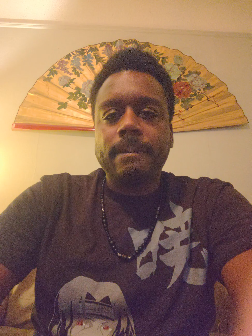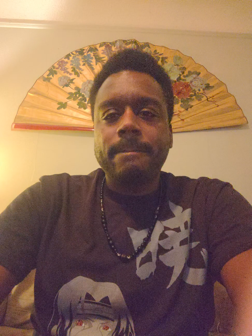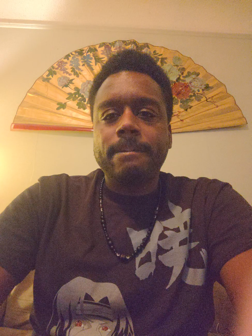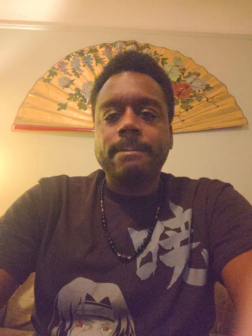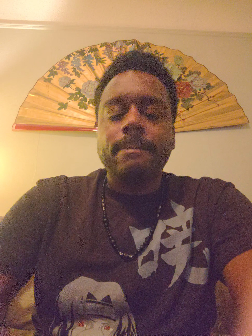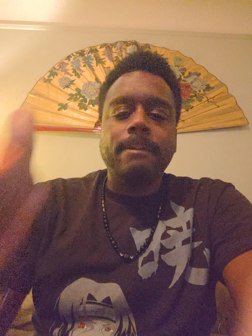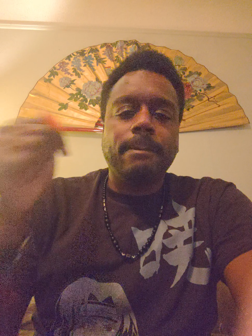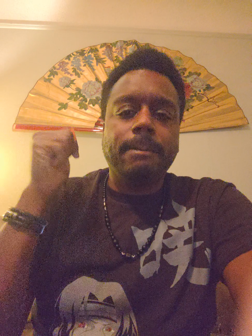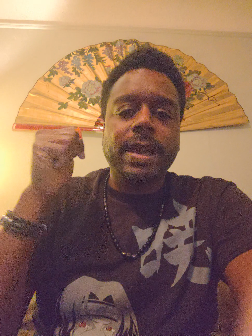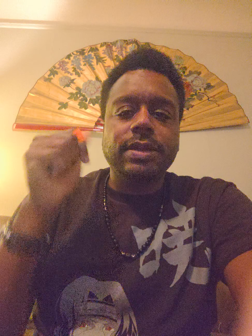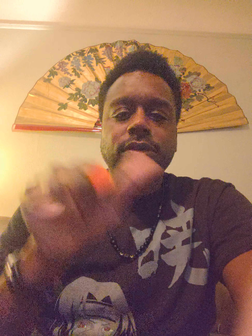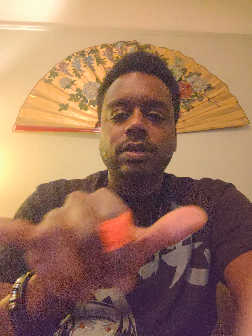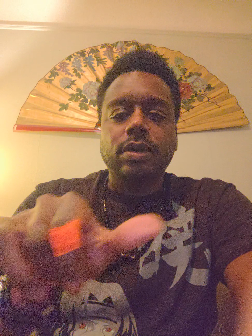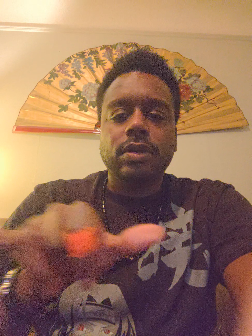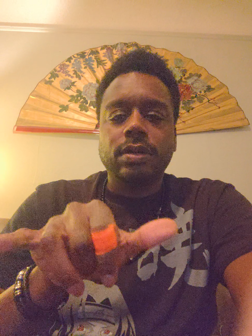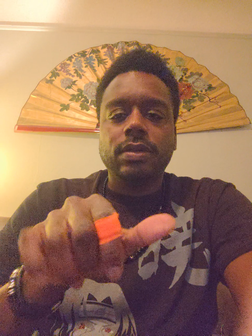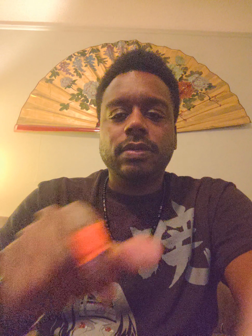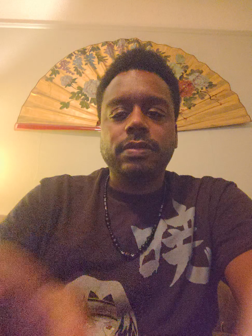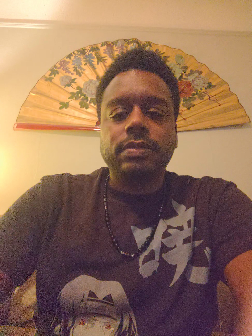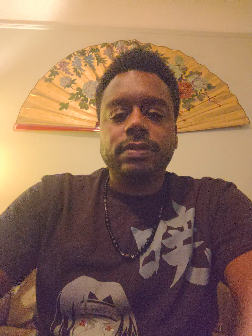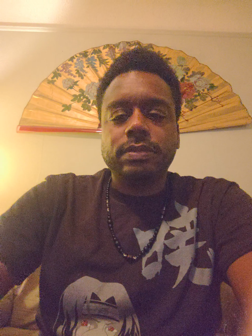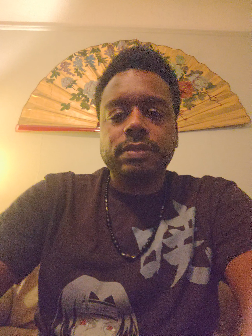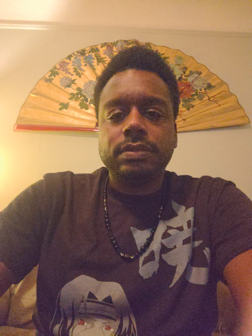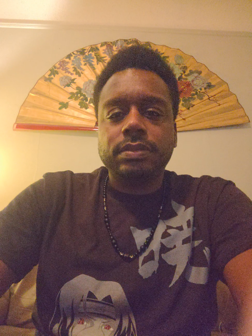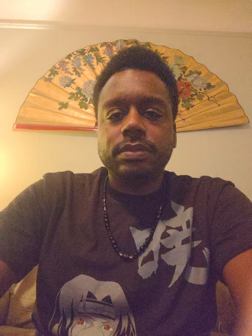backyard